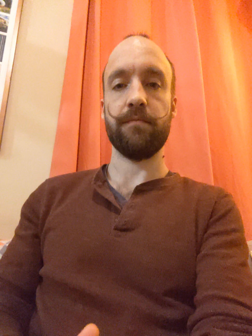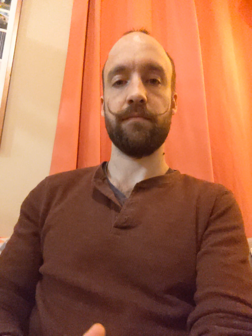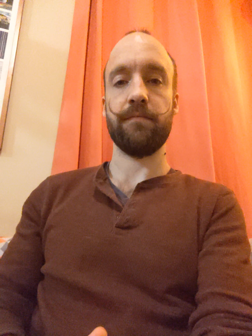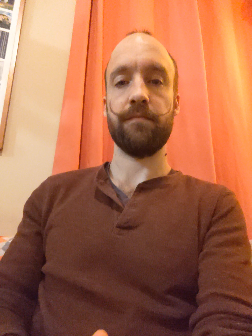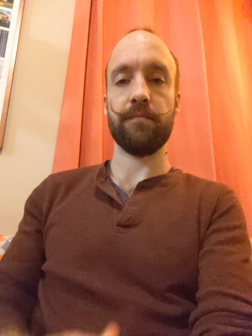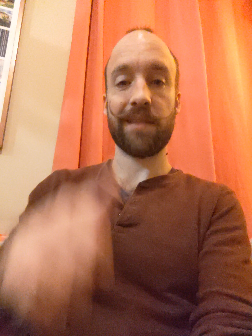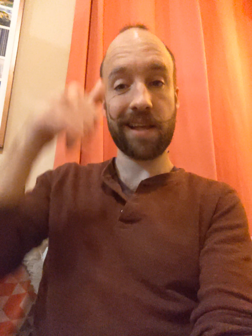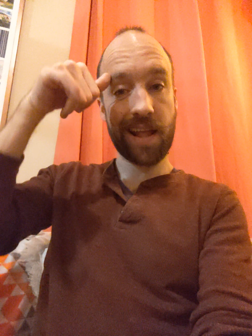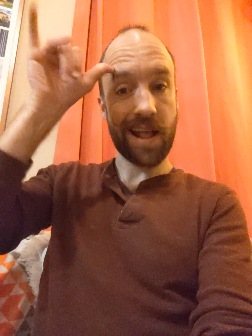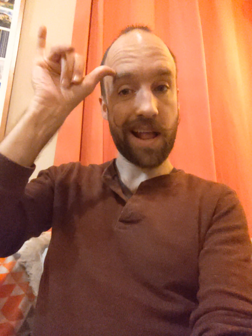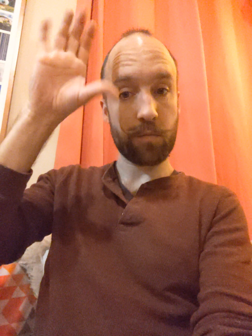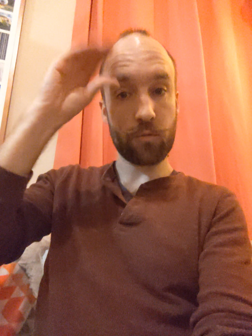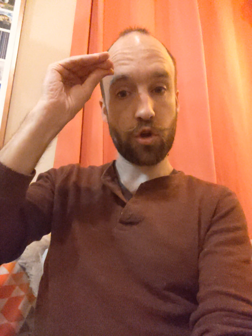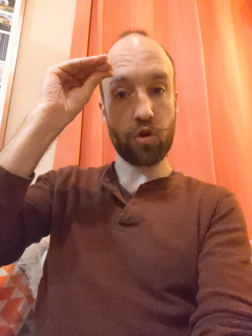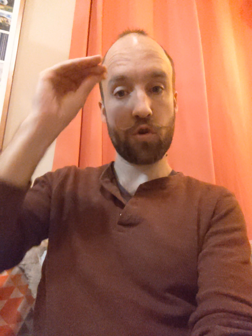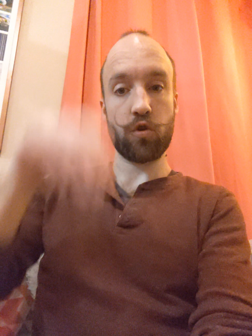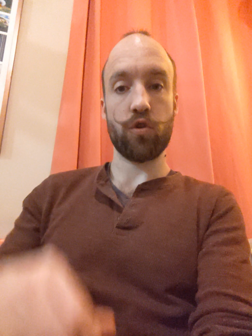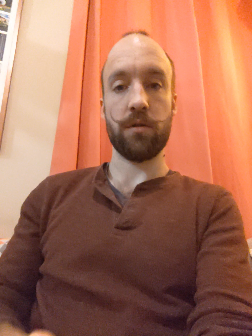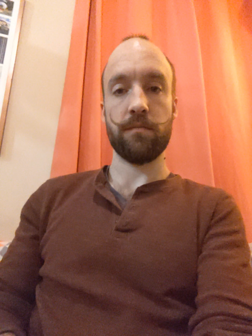cowboy